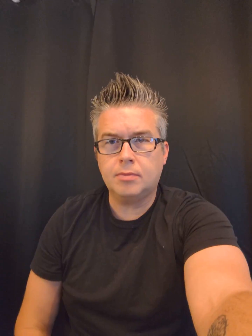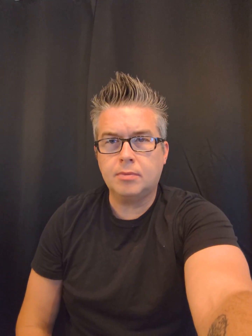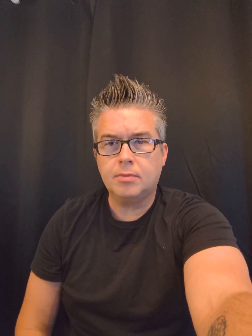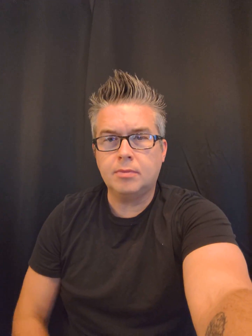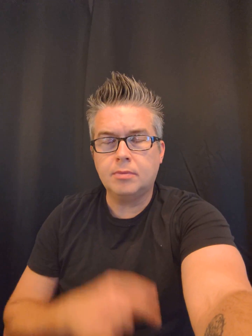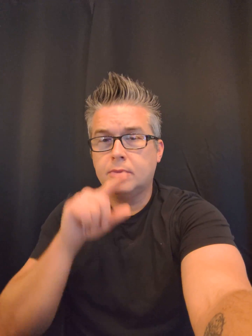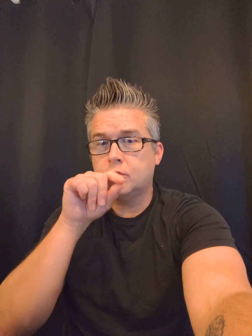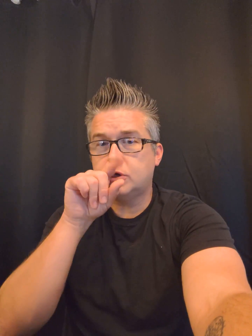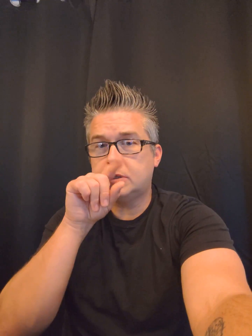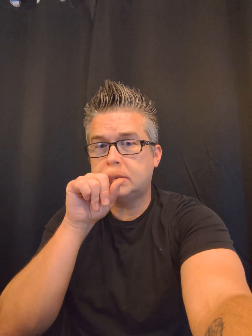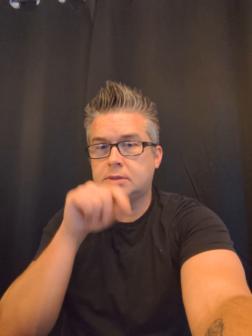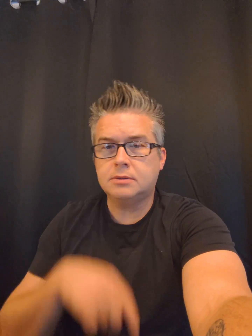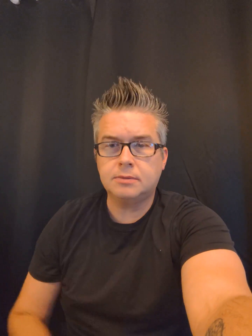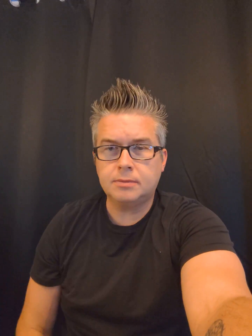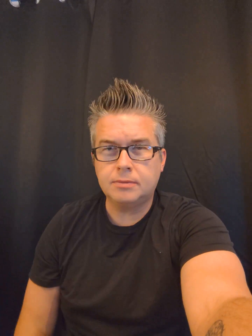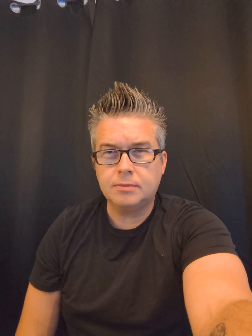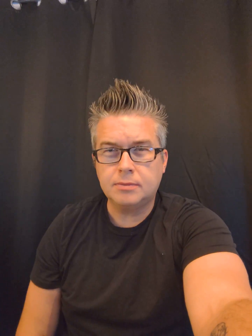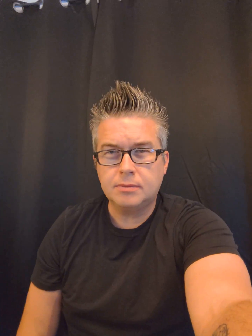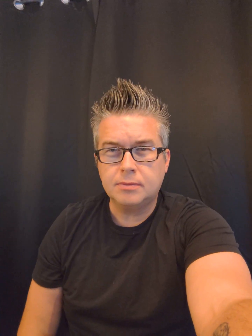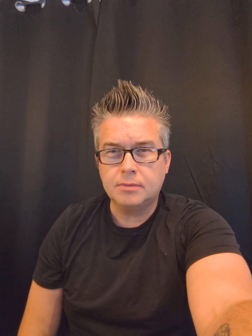chicken